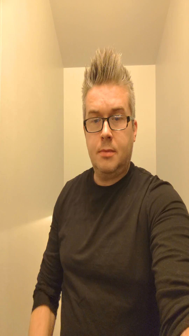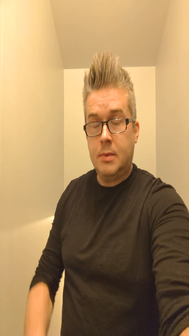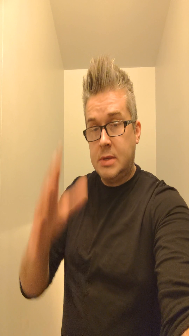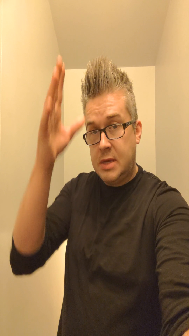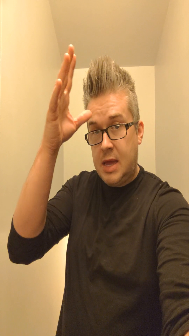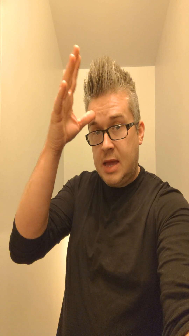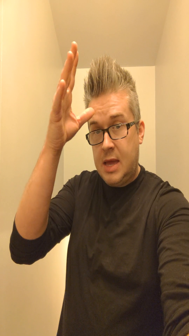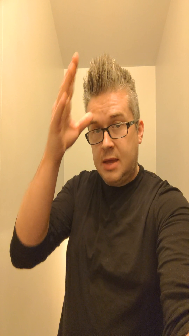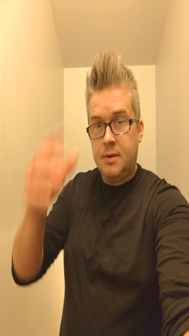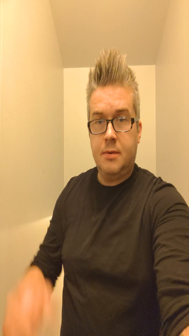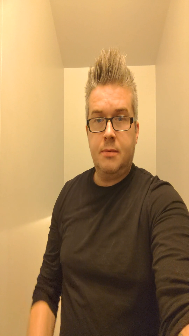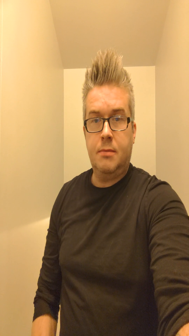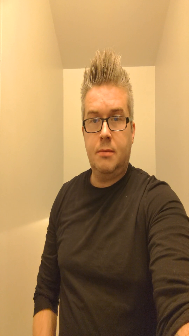dad